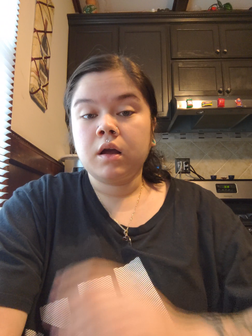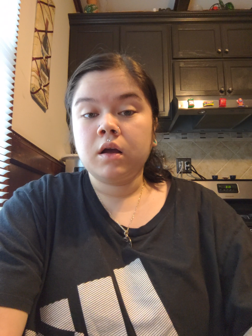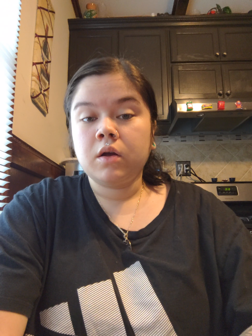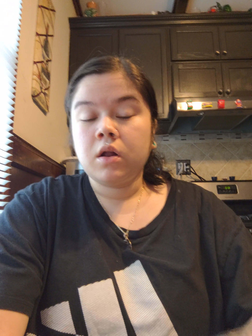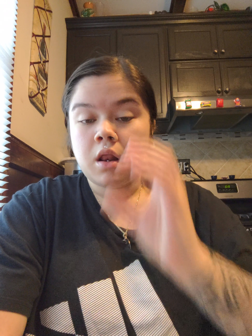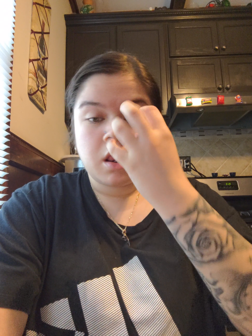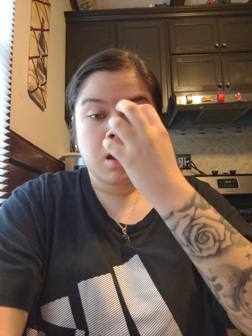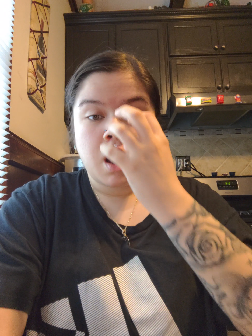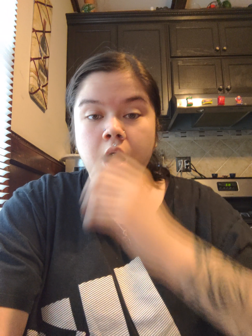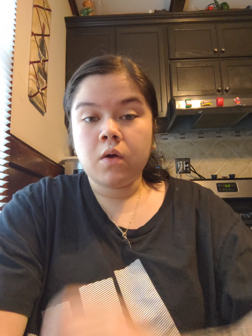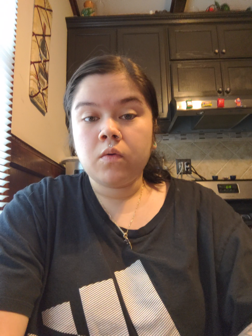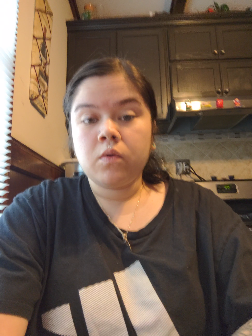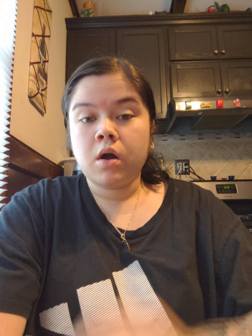clown